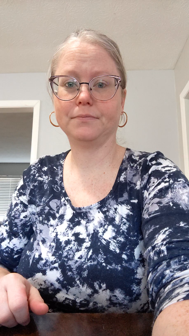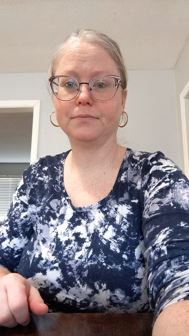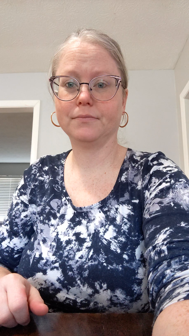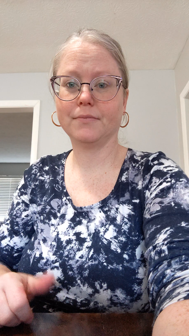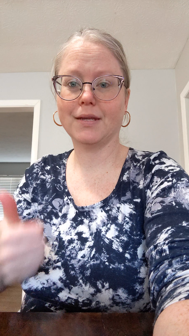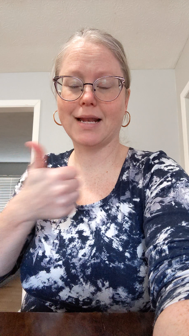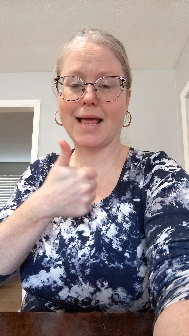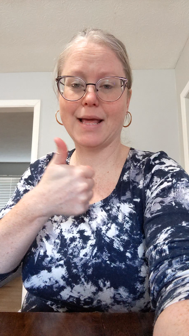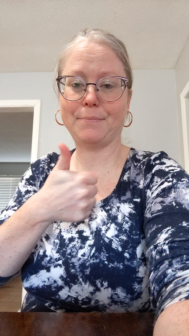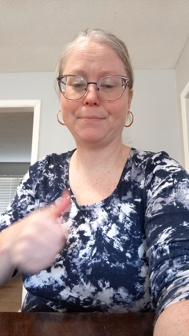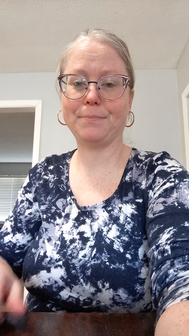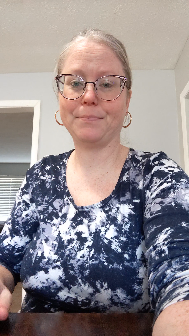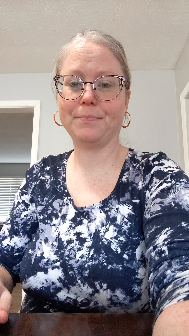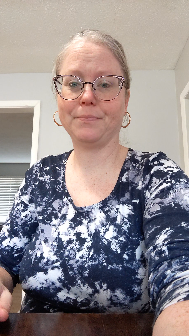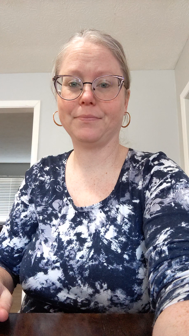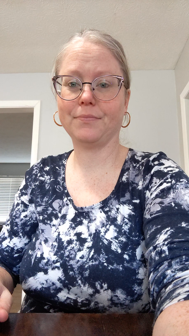game